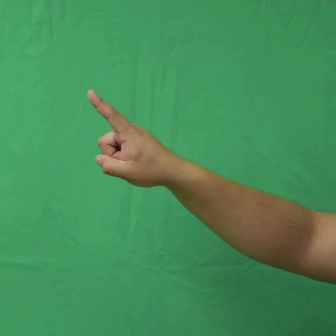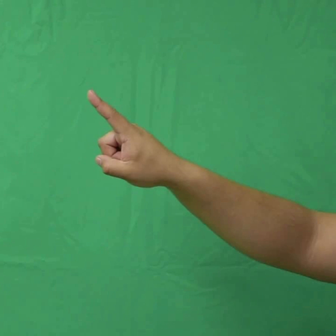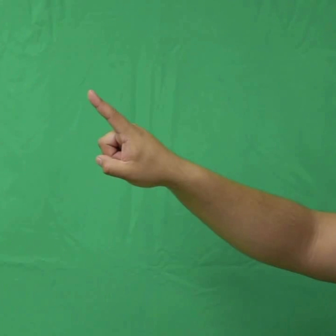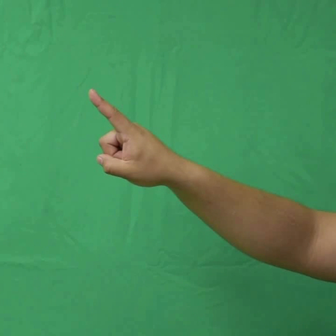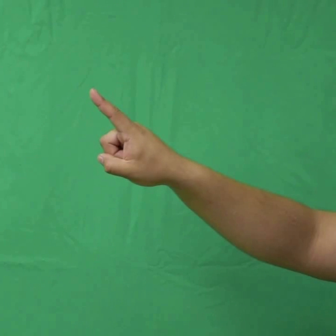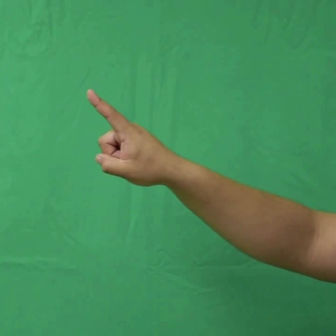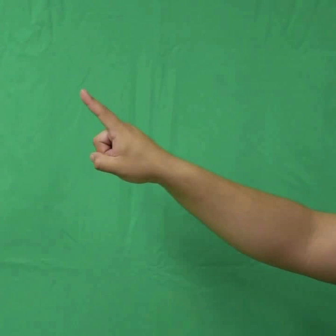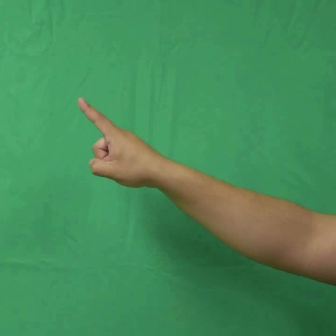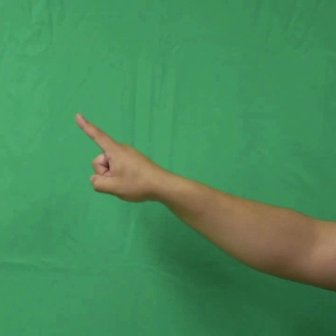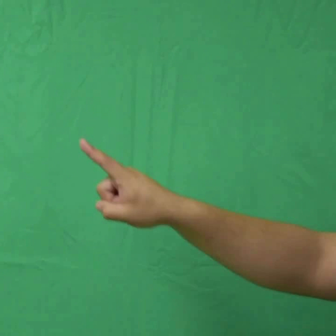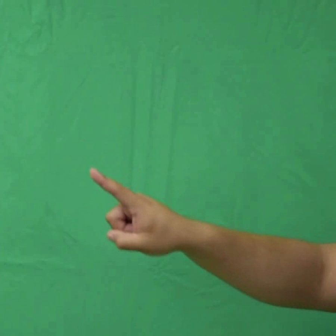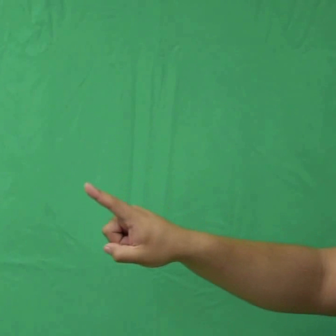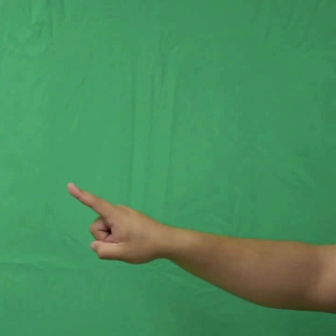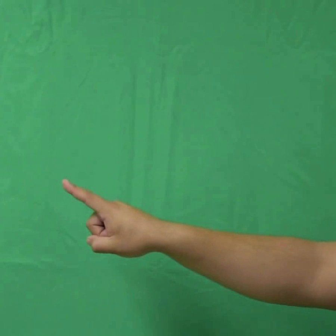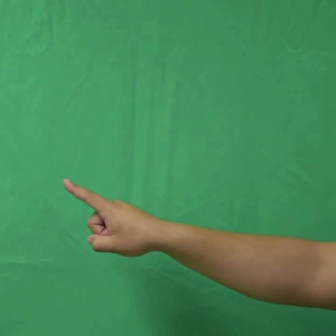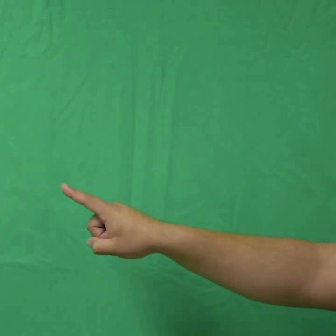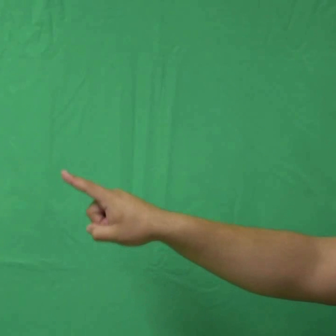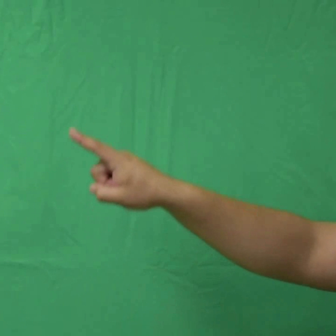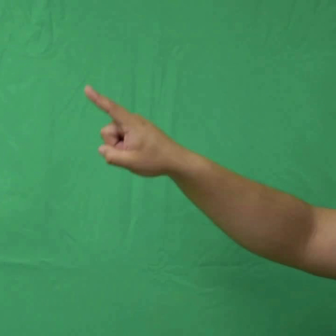Z